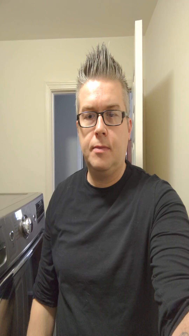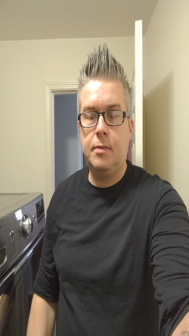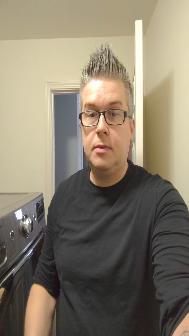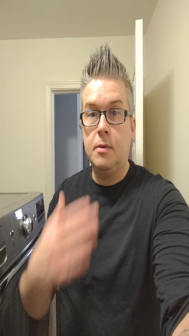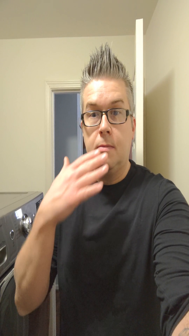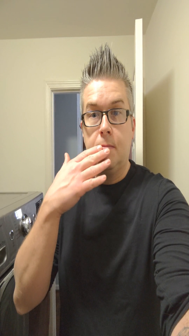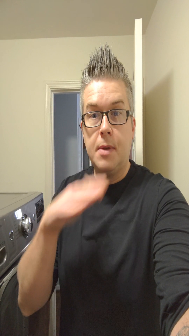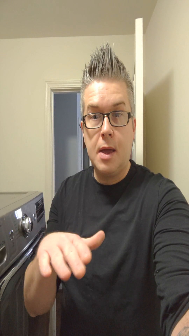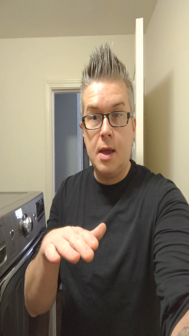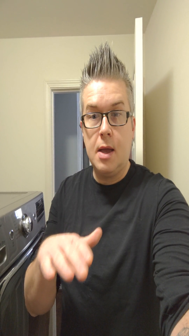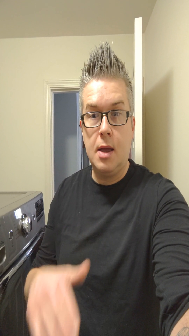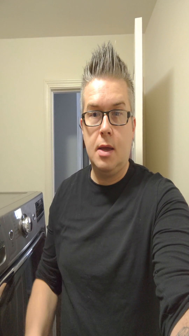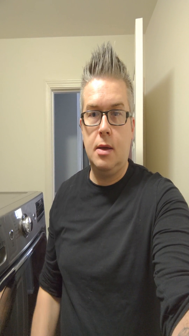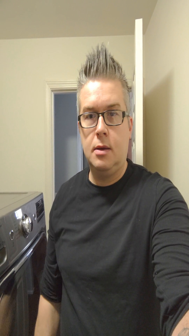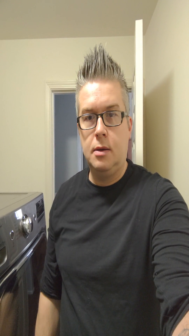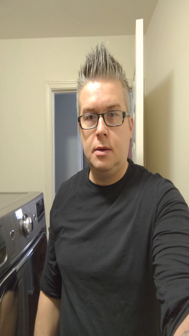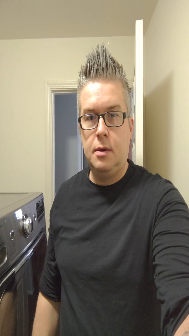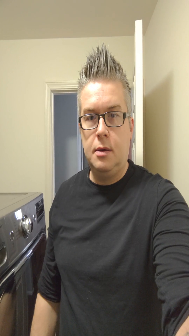bad